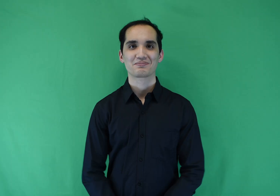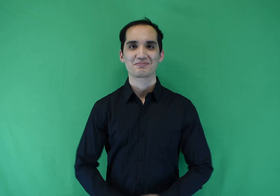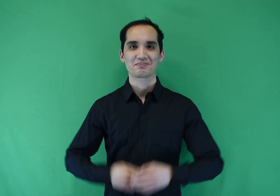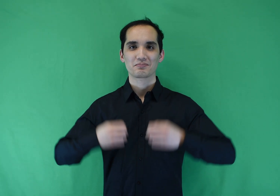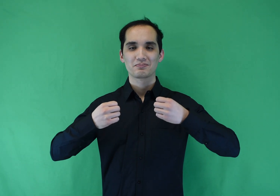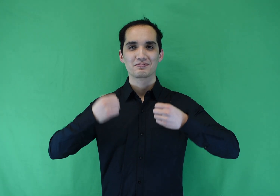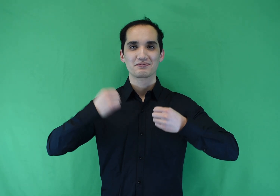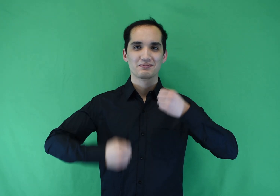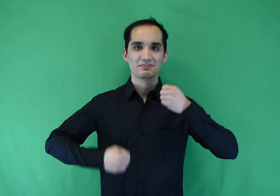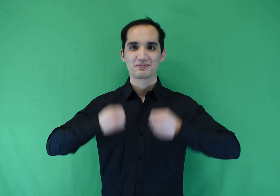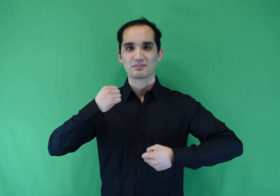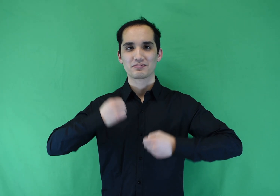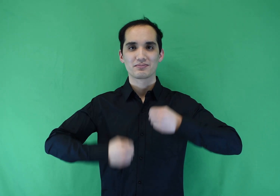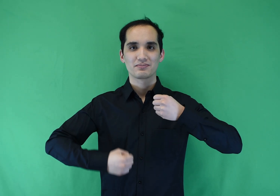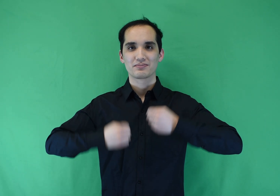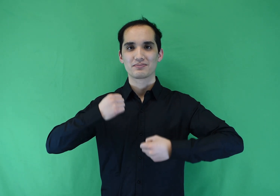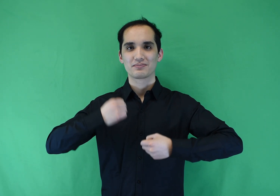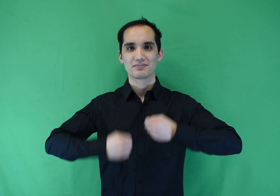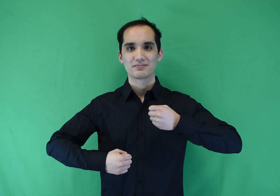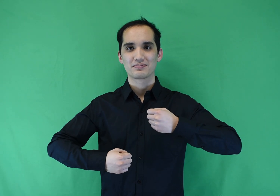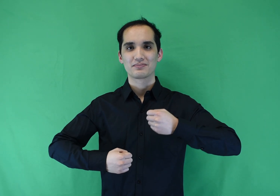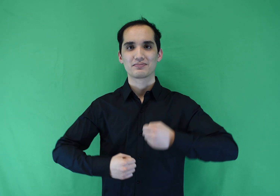manejar